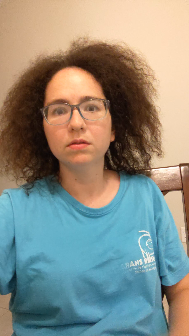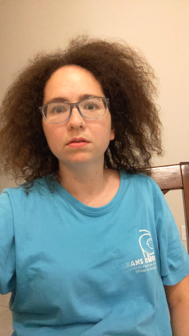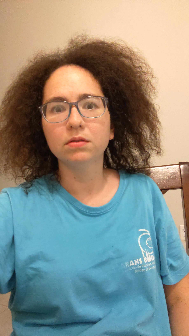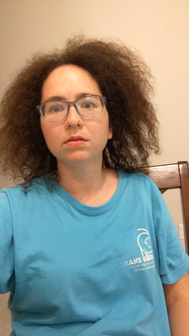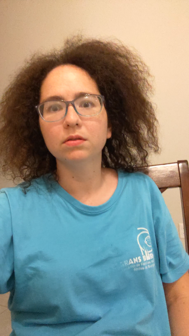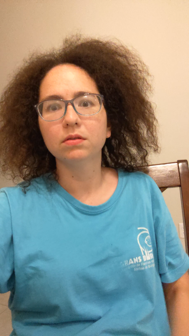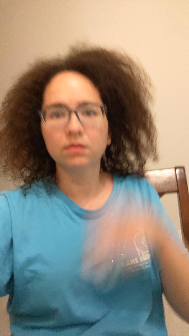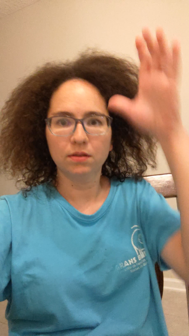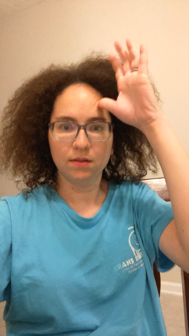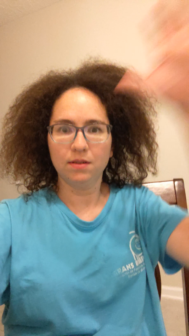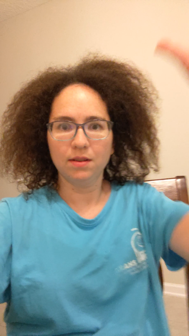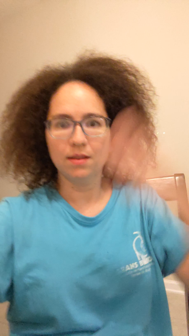deer